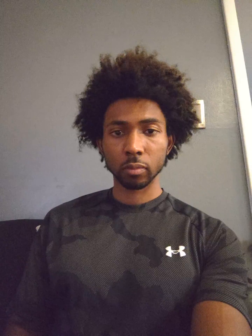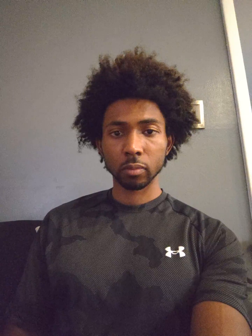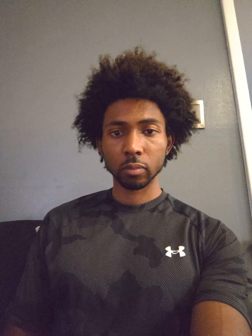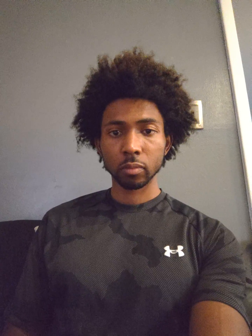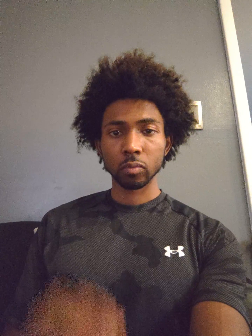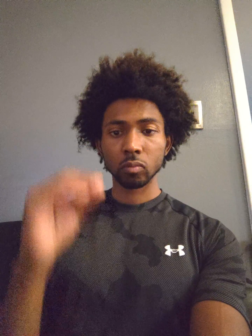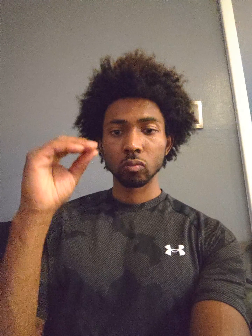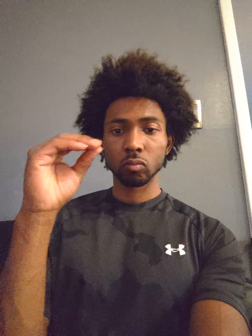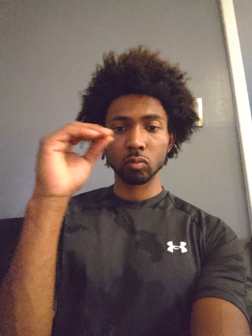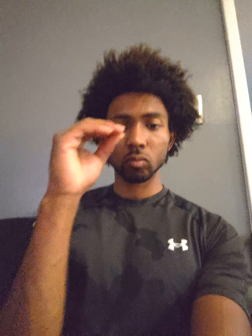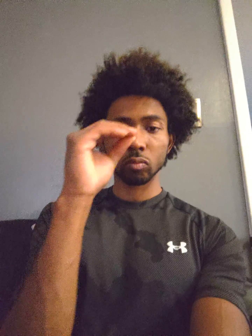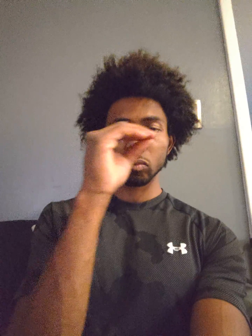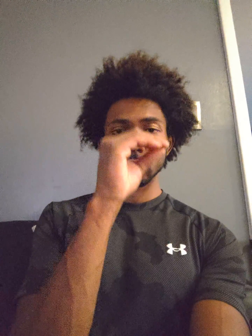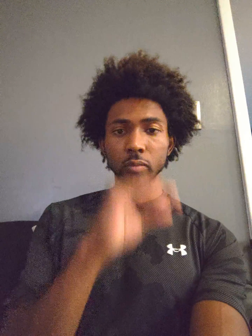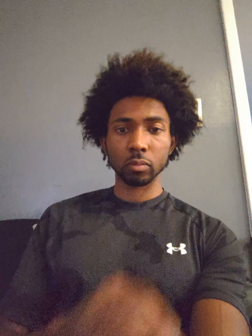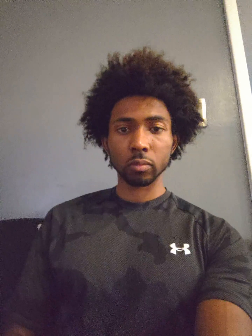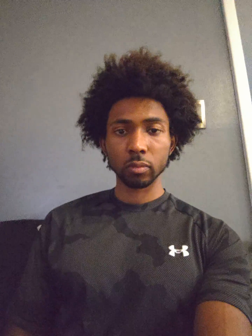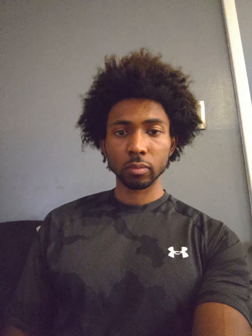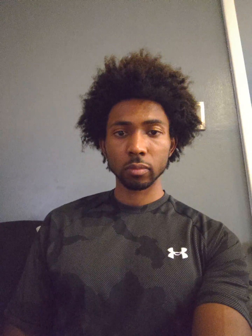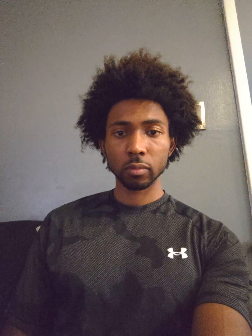dinosaur